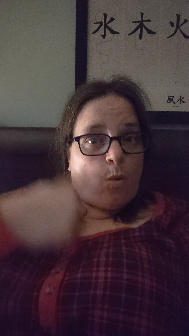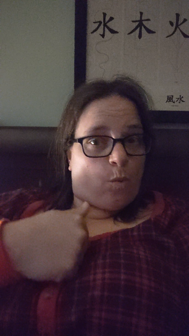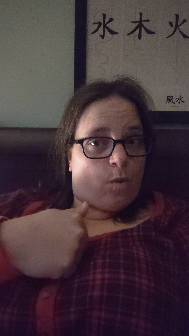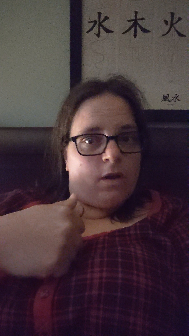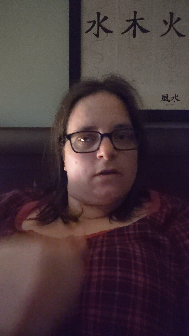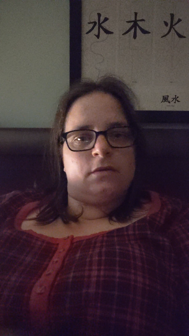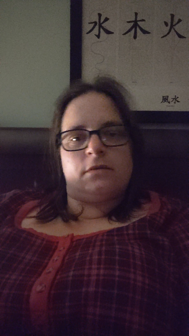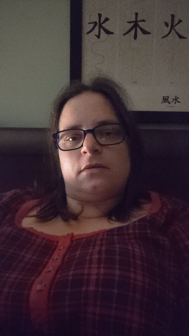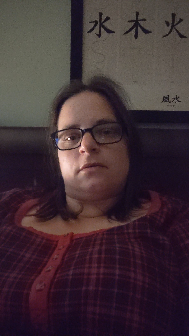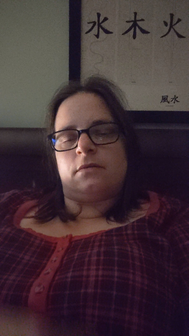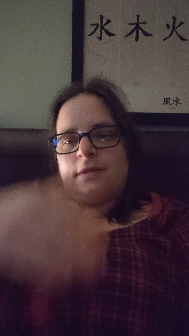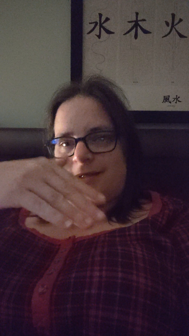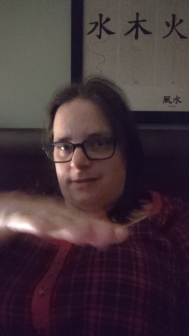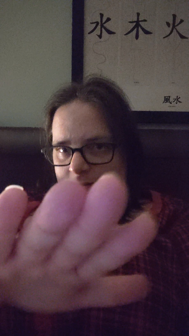enter